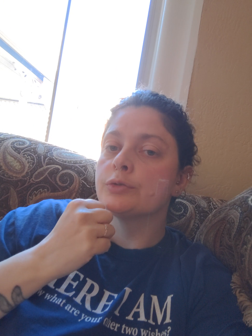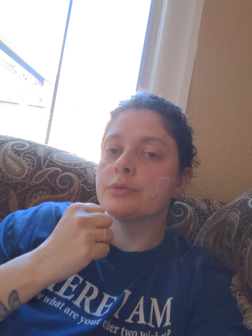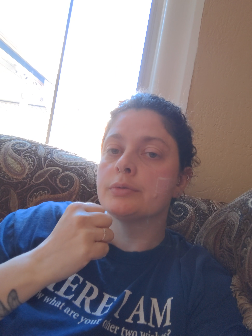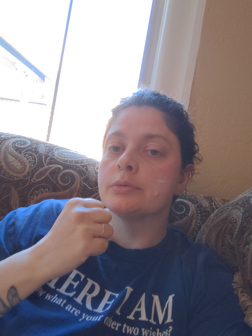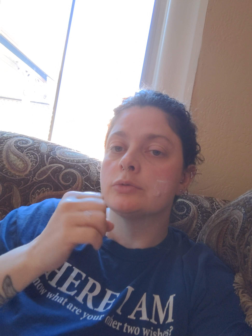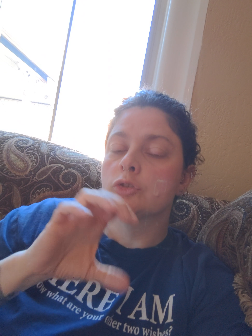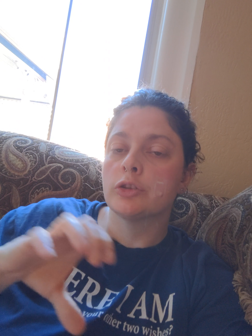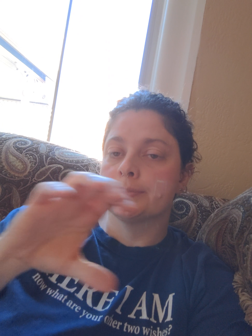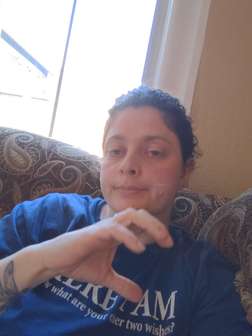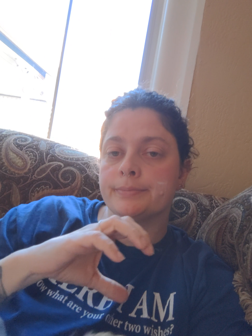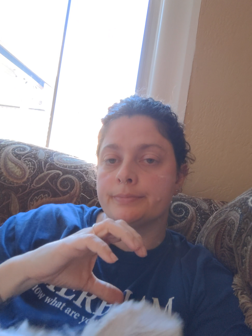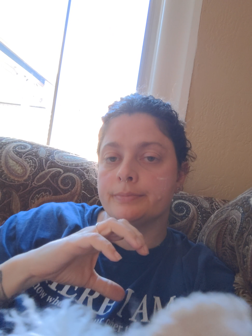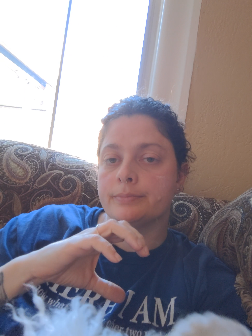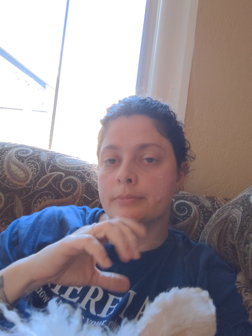chocolate